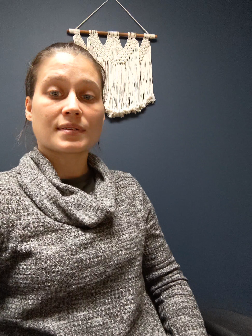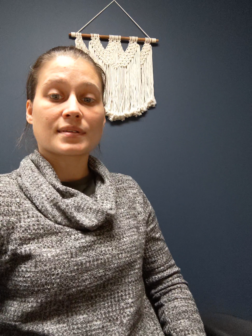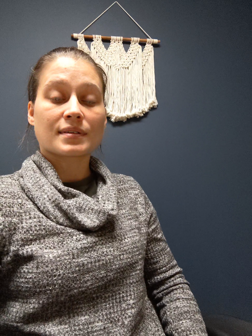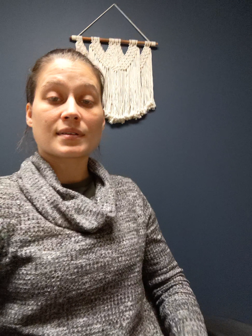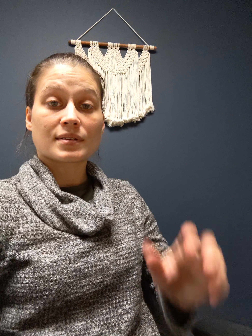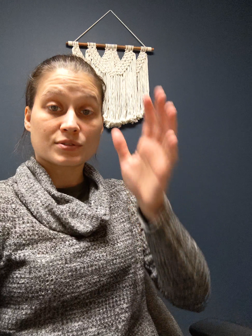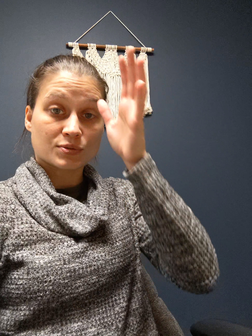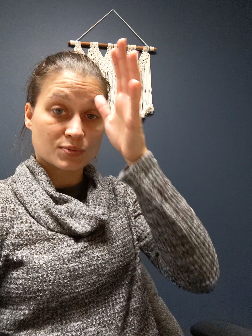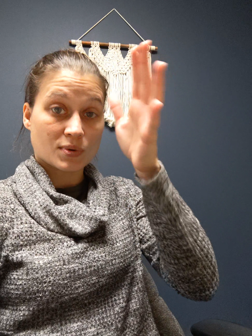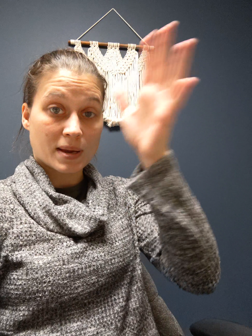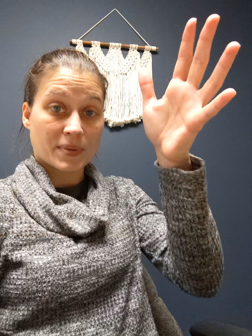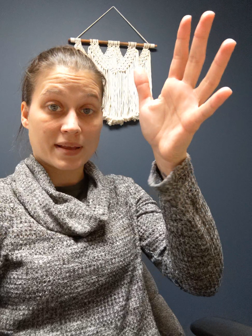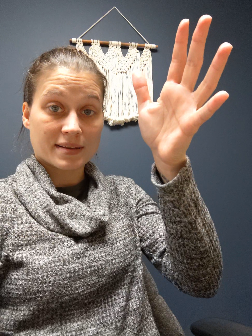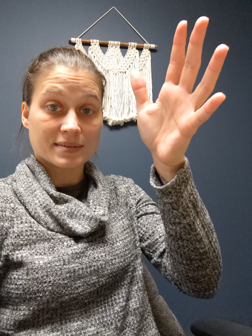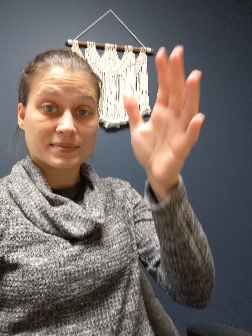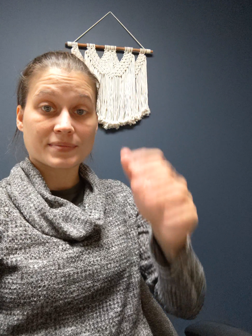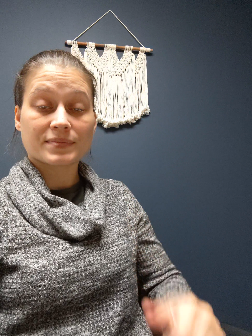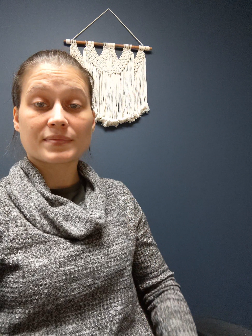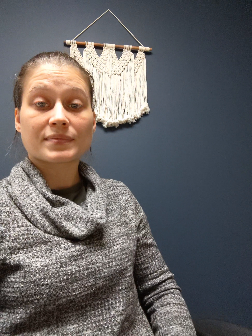grandpa